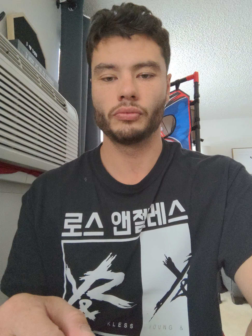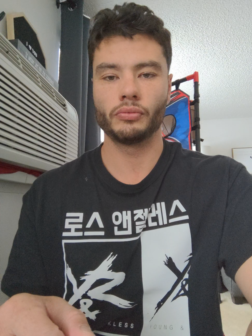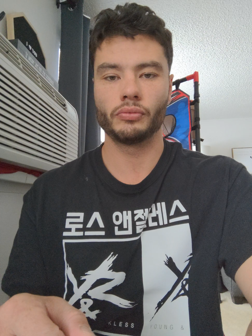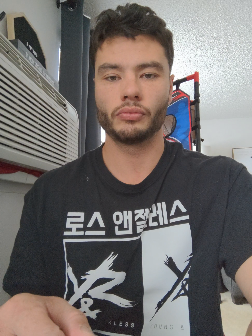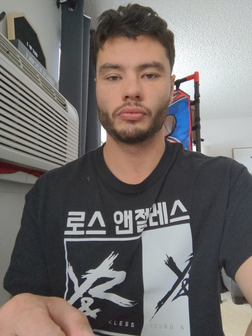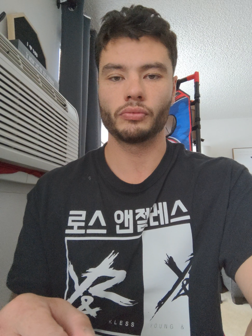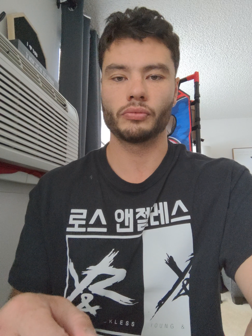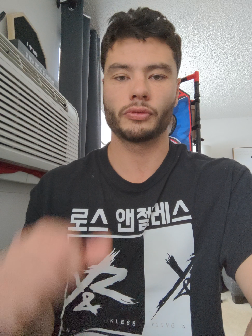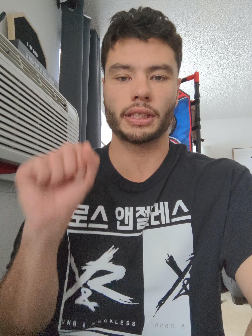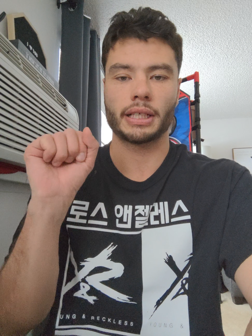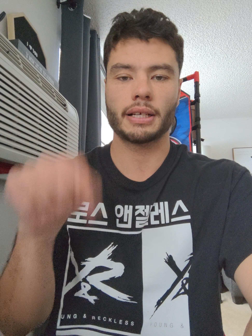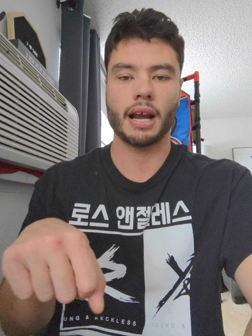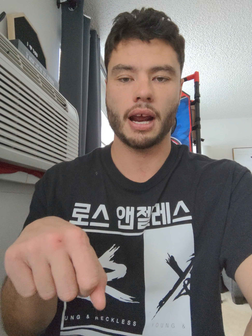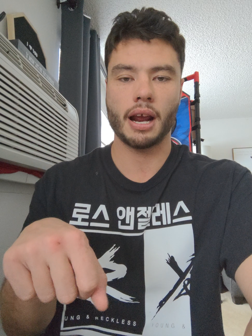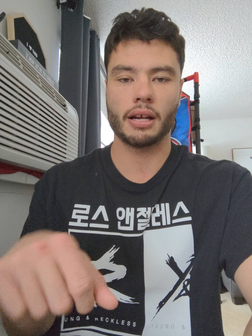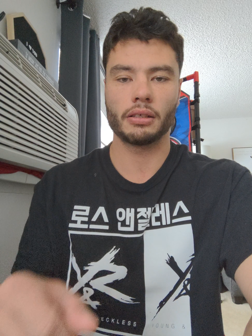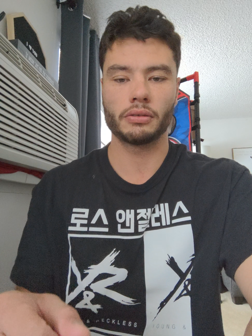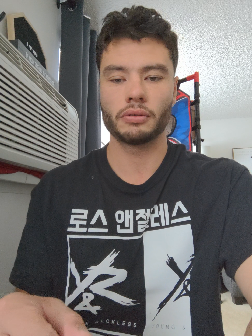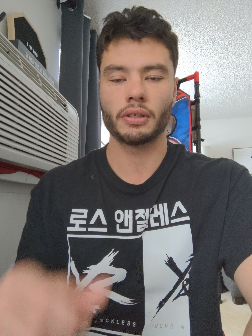can